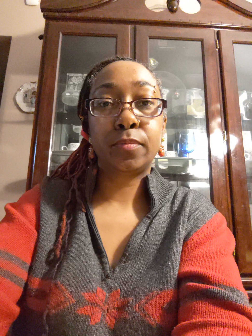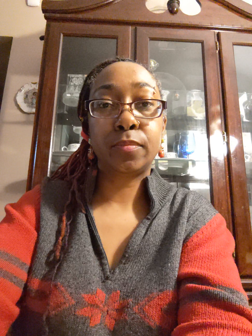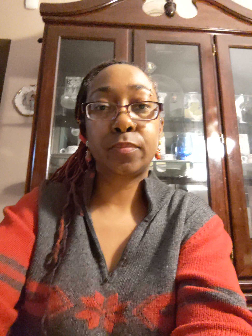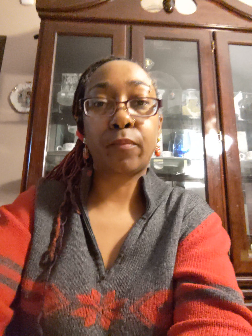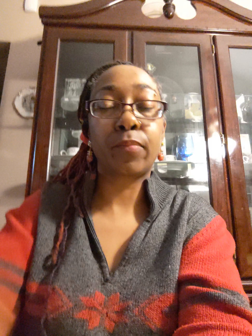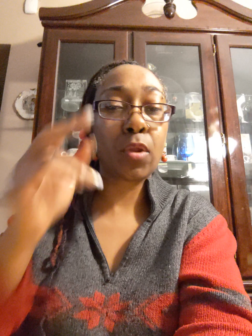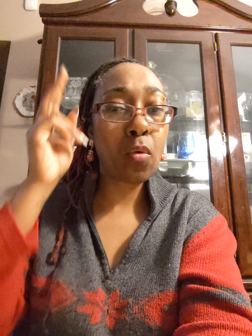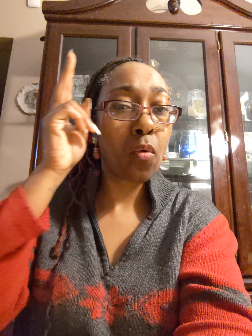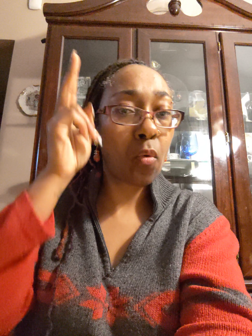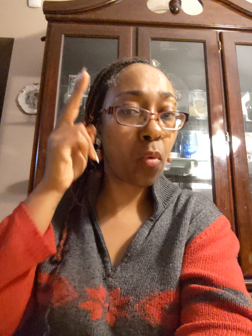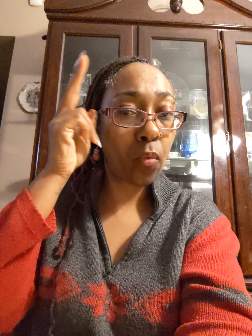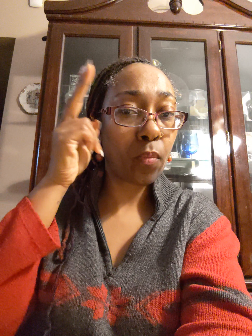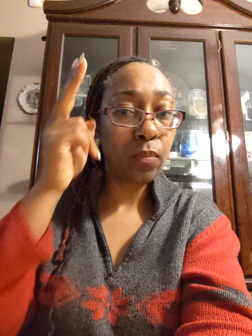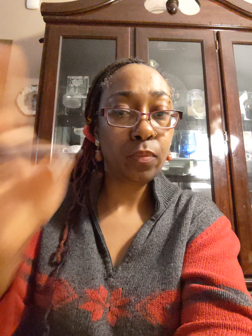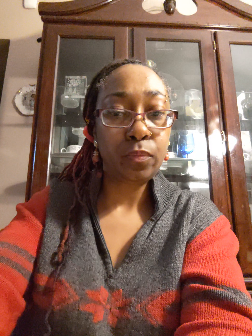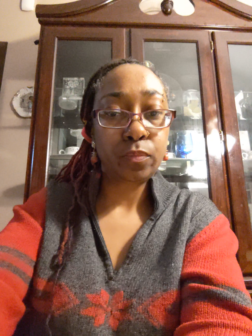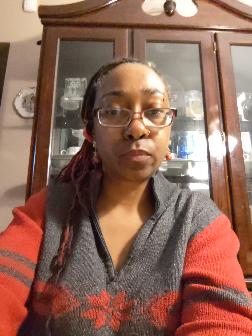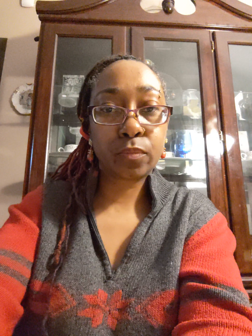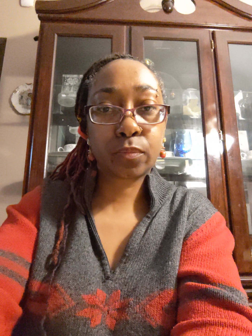uncle